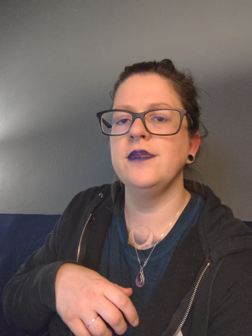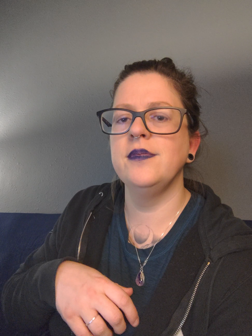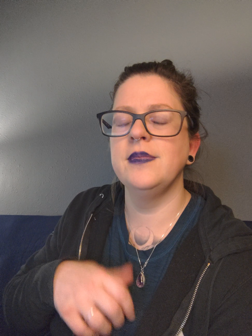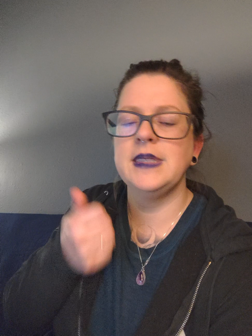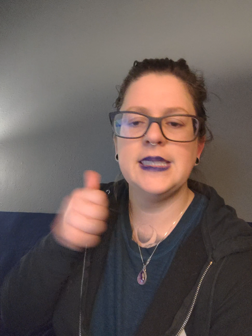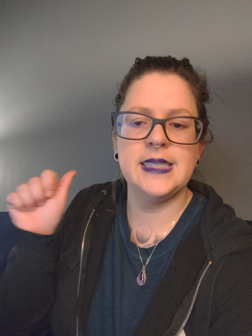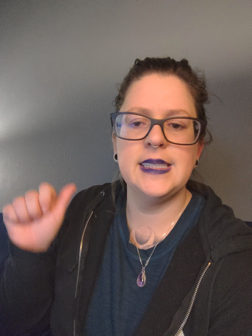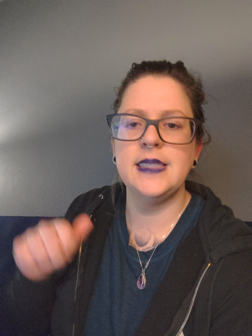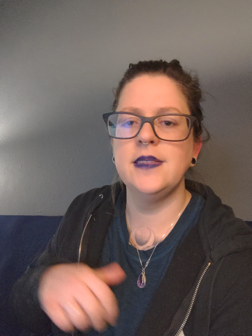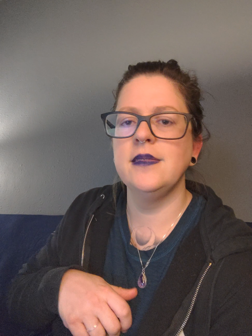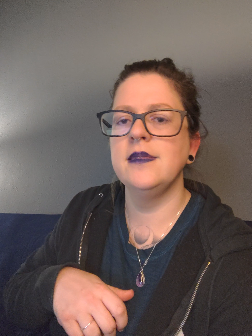any